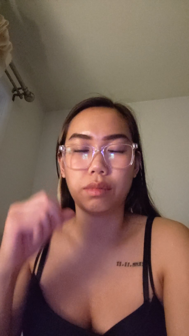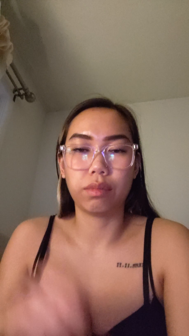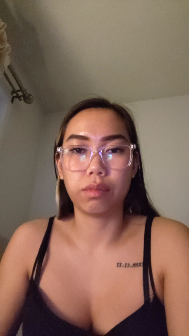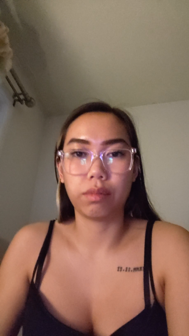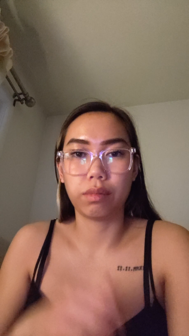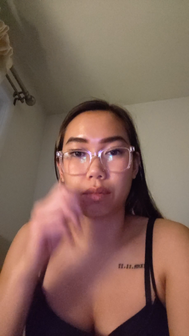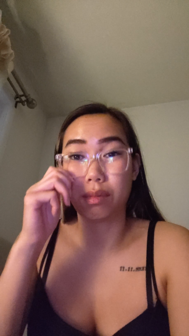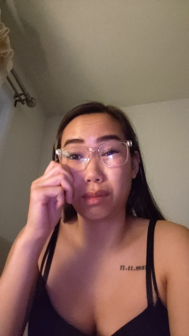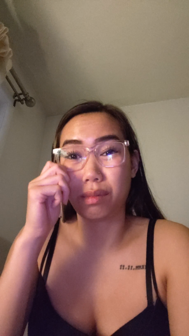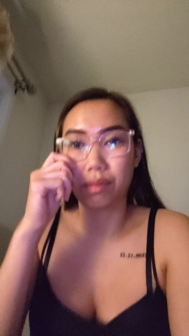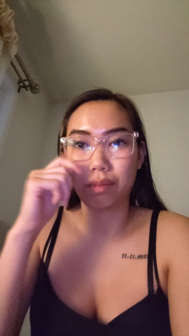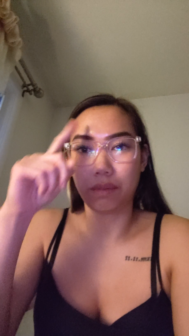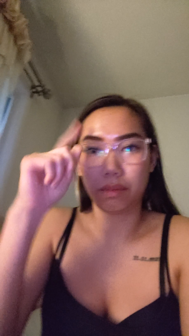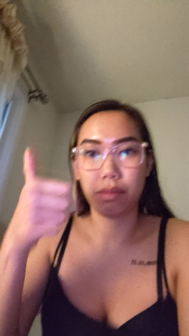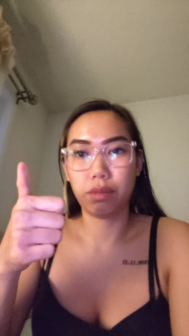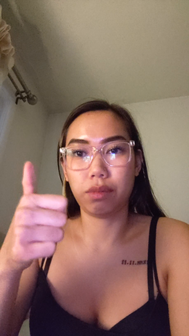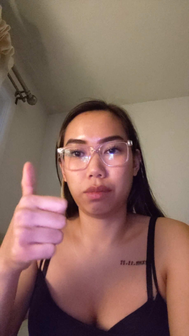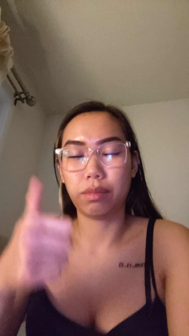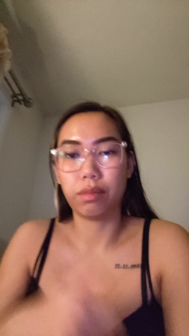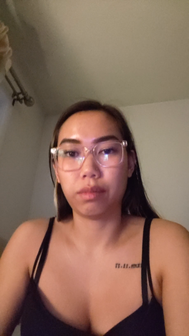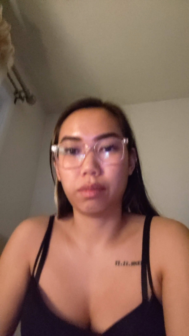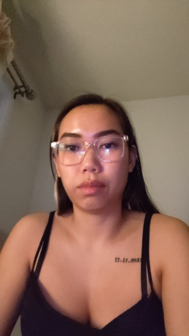dime